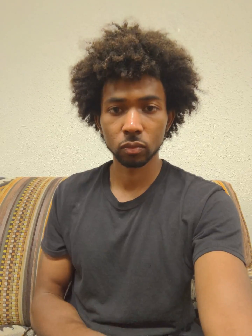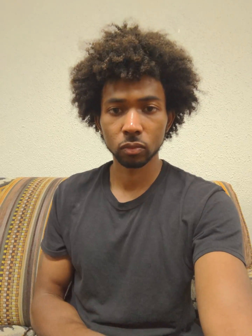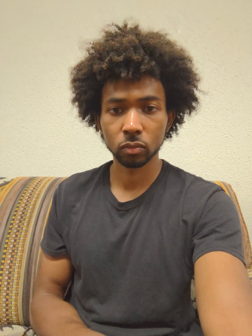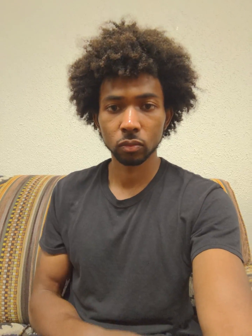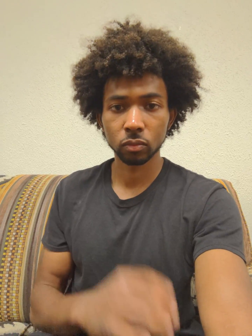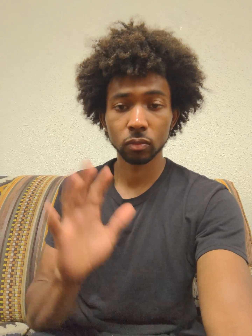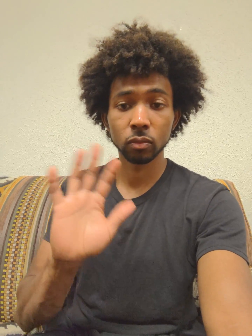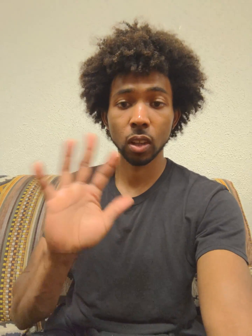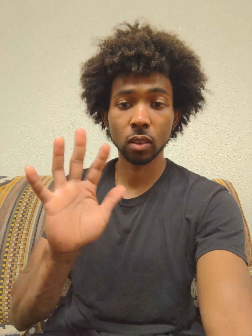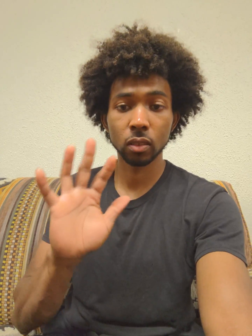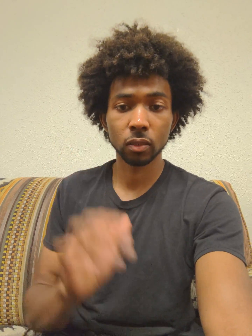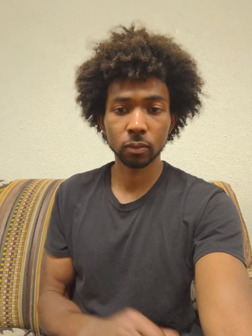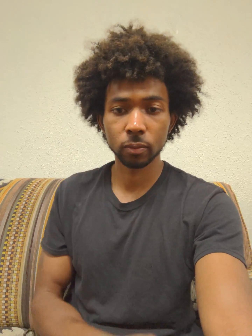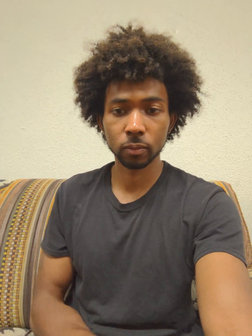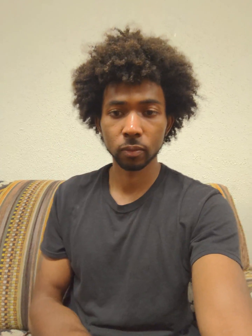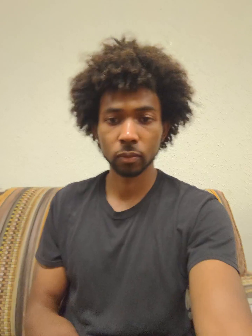hi